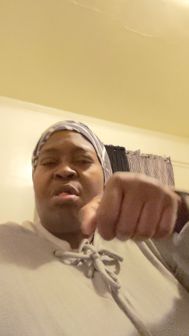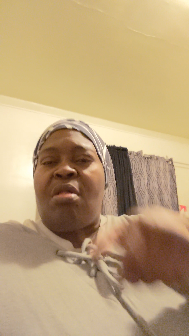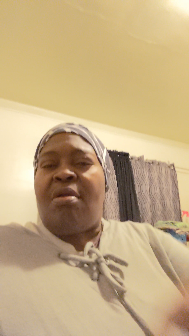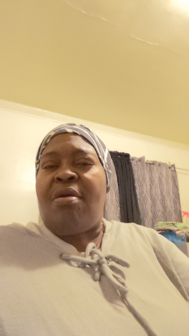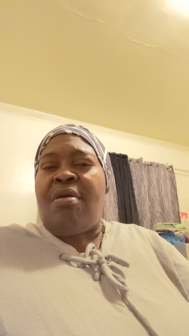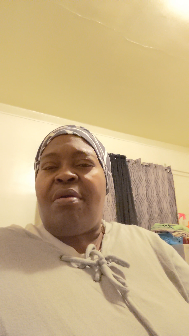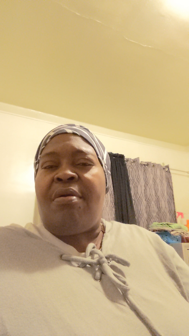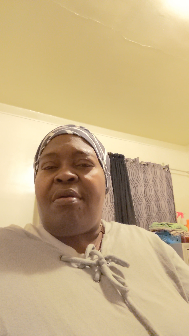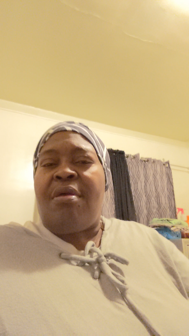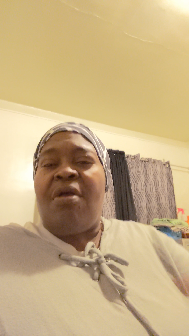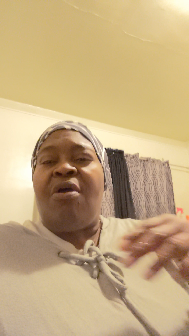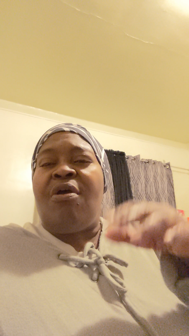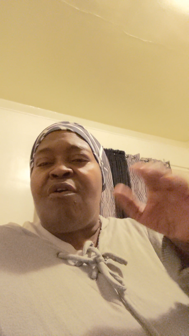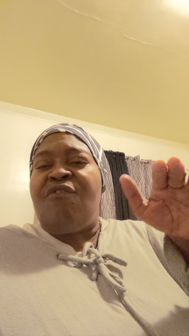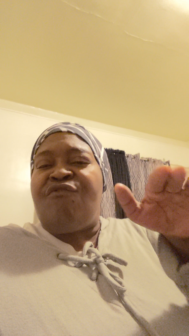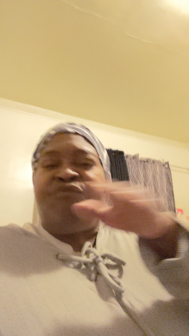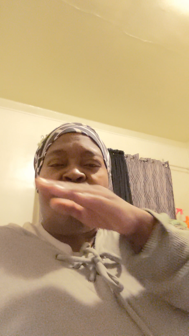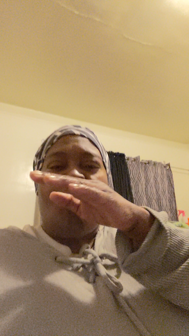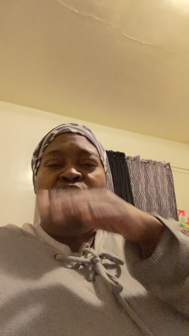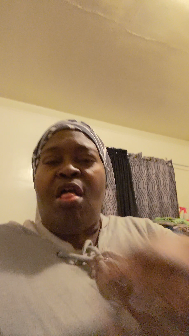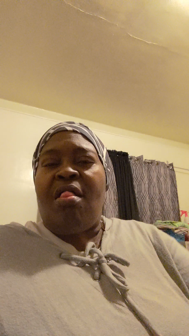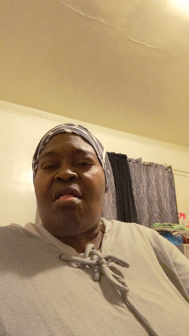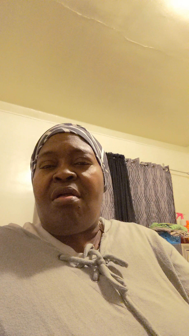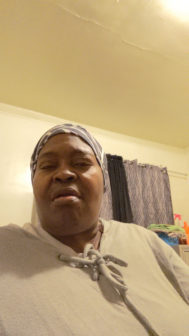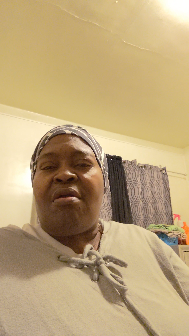full